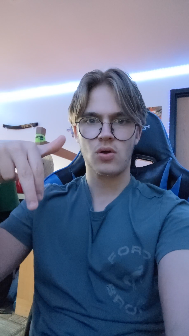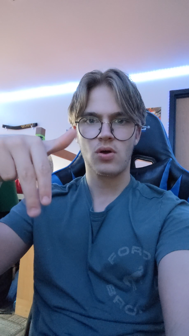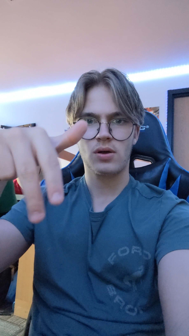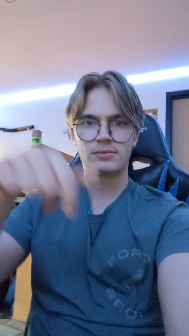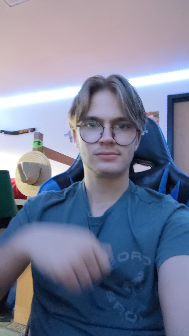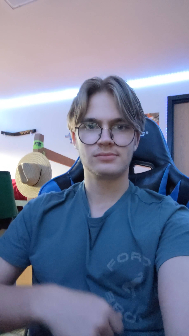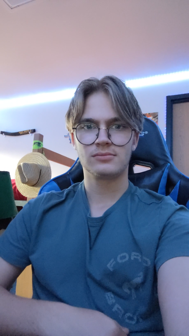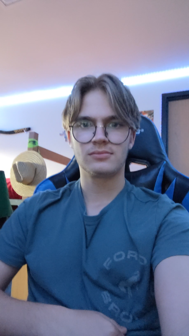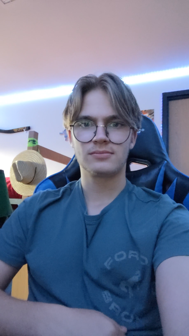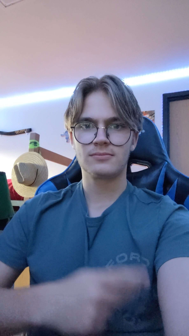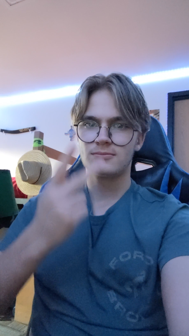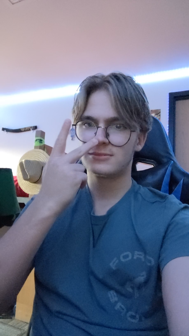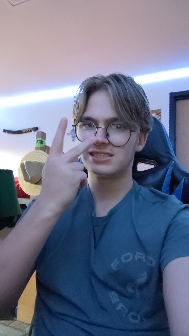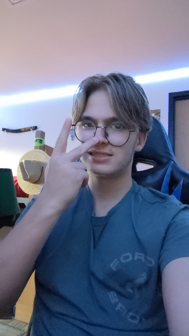penis